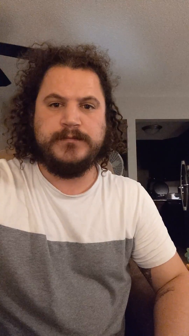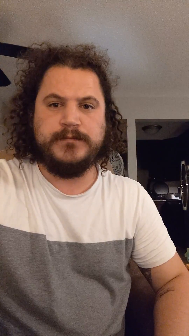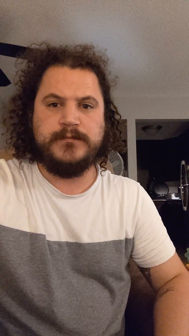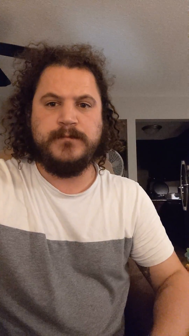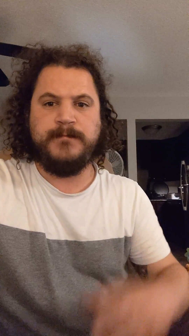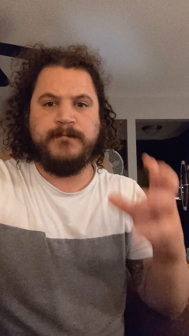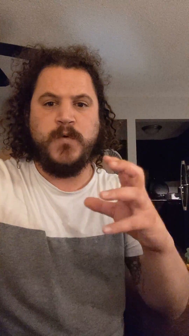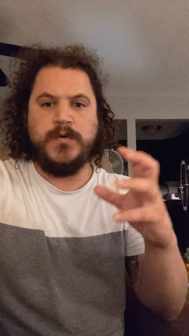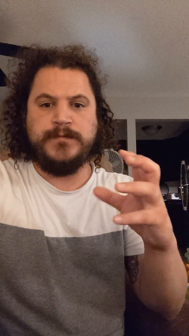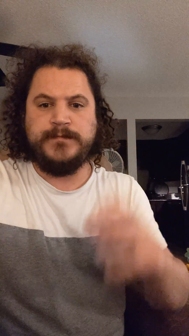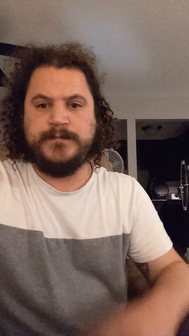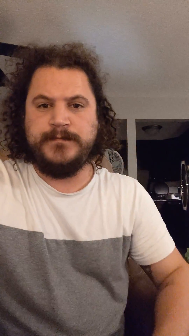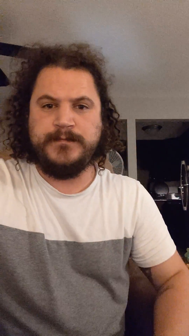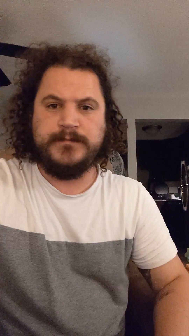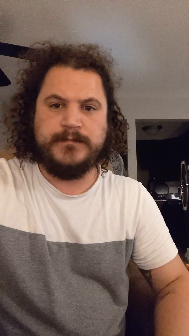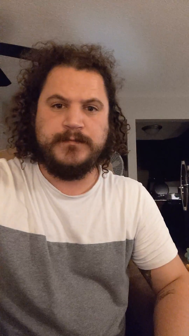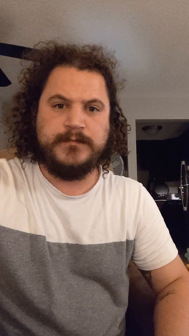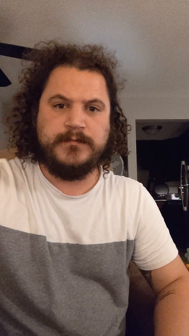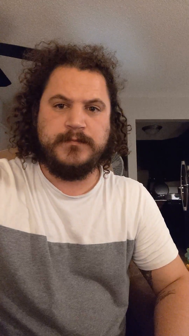ball